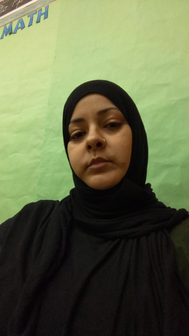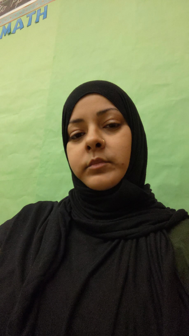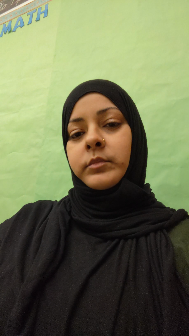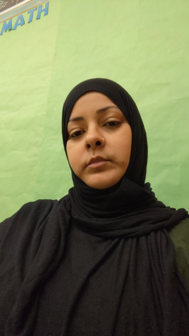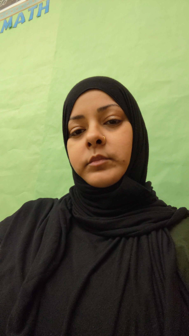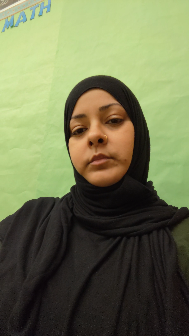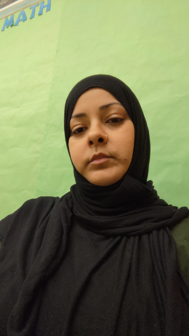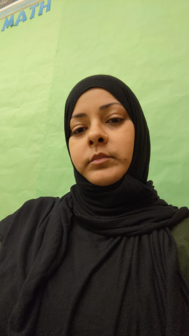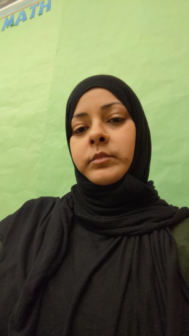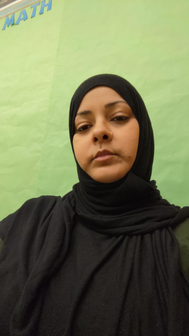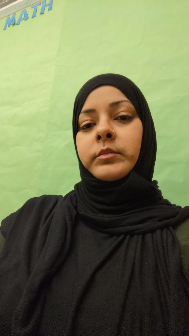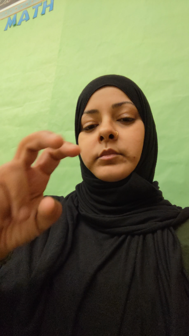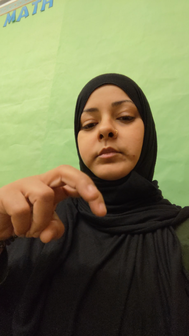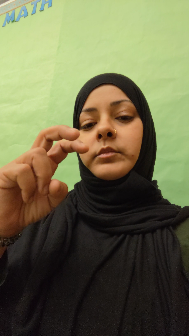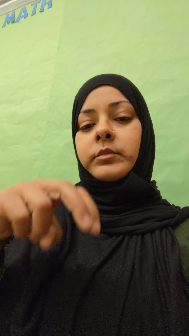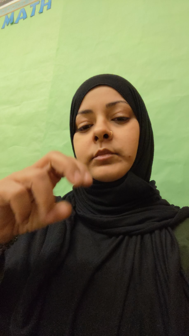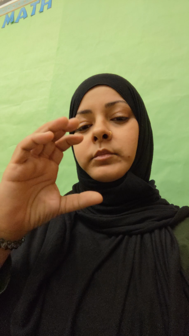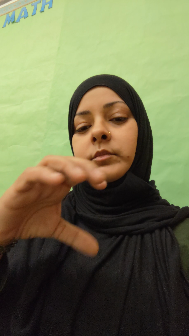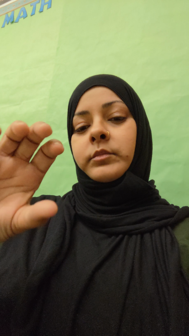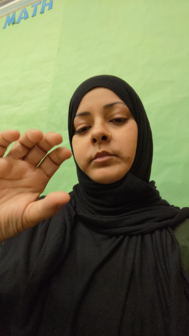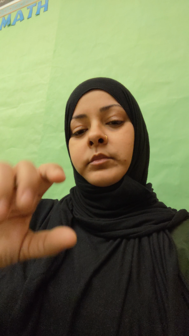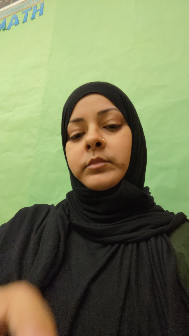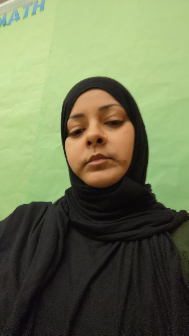potato chip